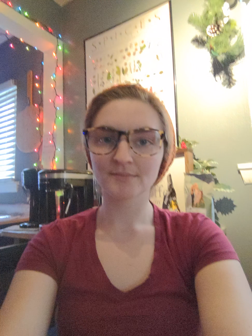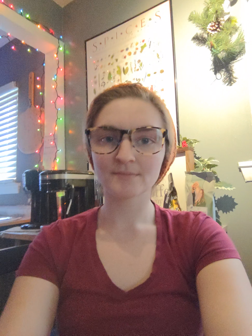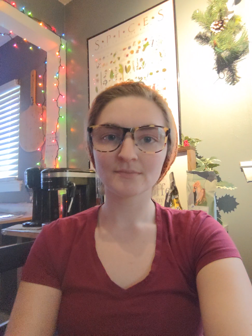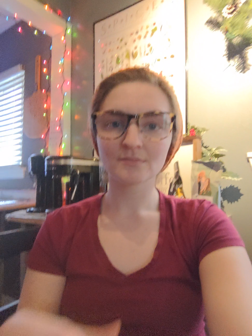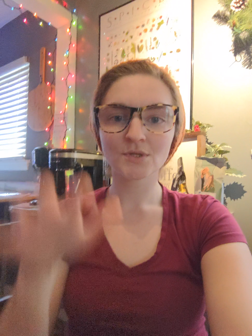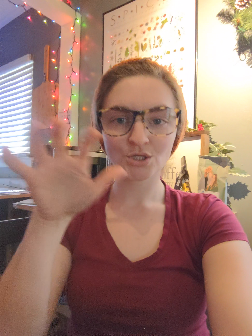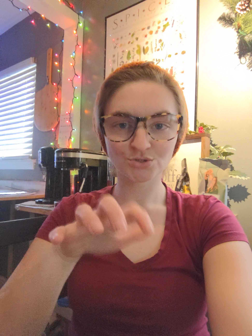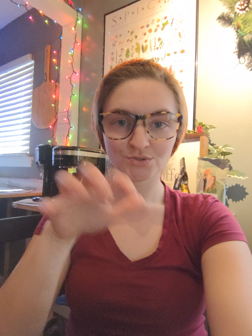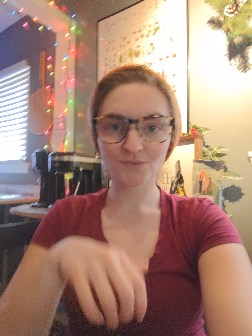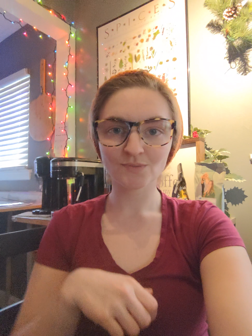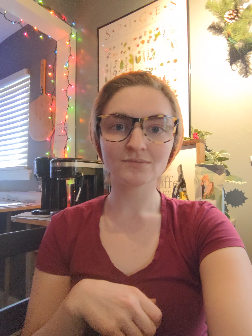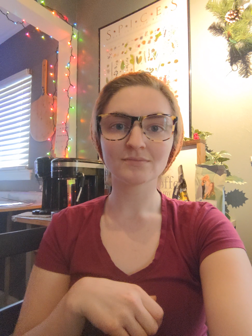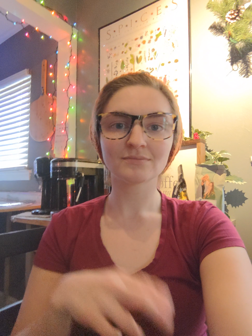alligator